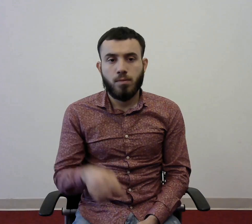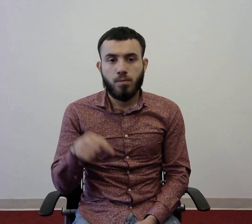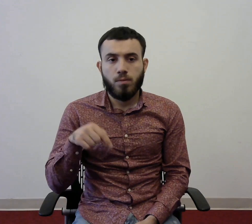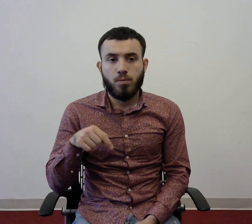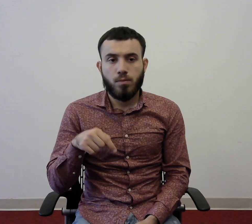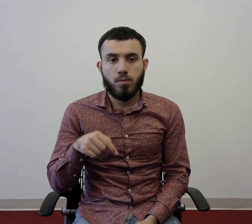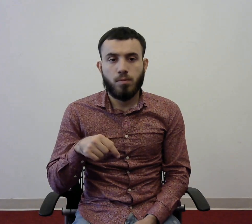burda